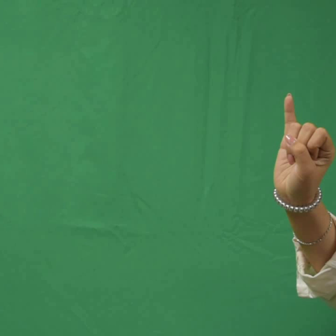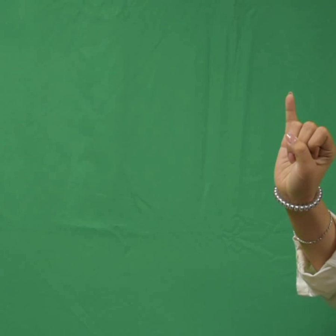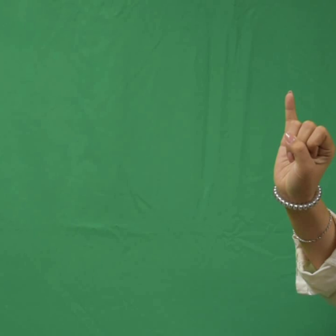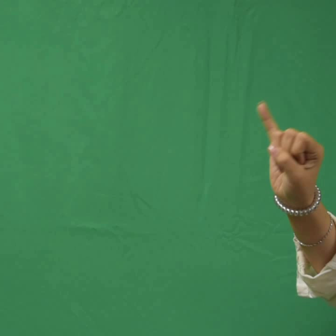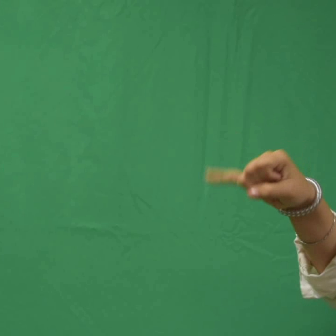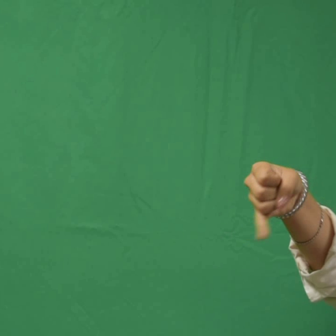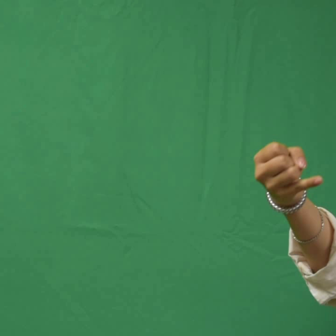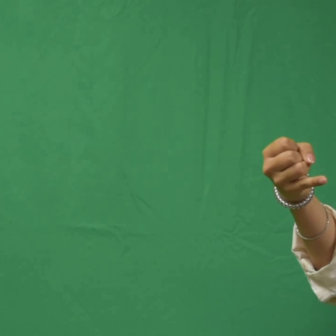J